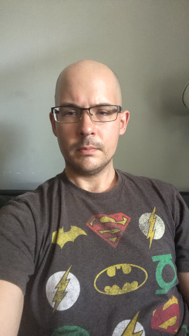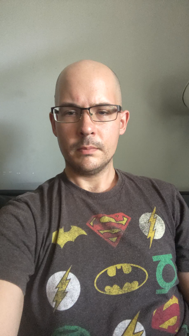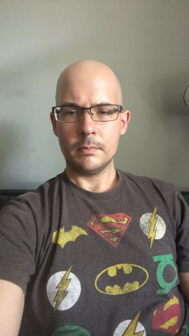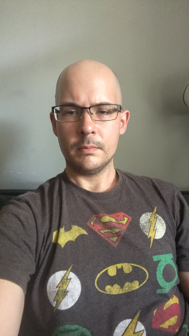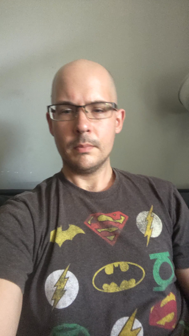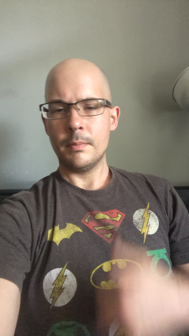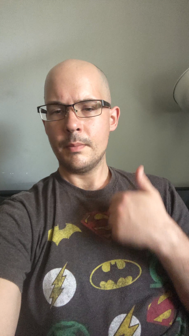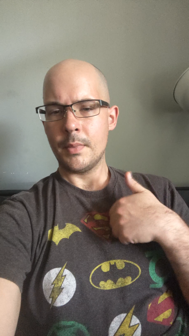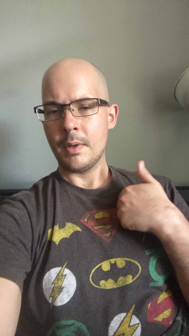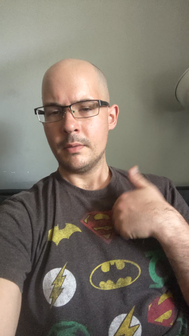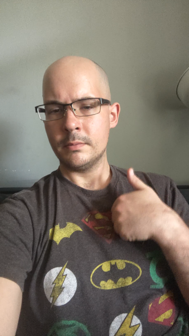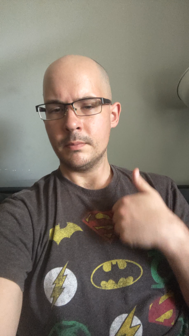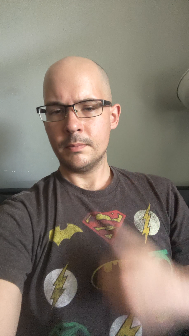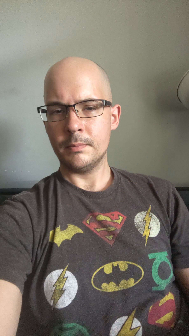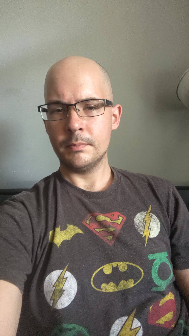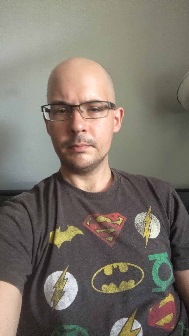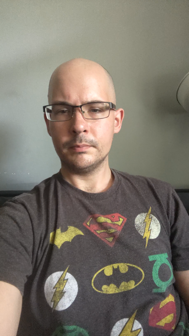bathtub